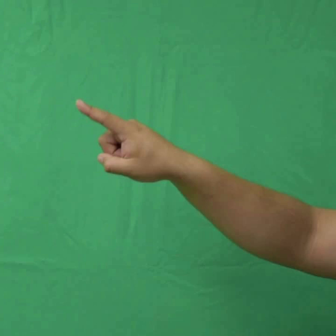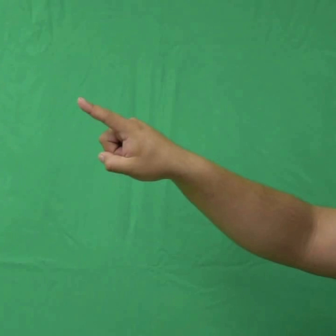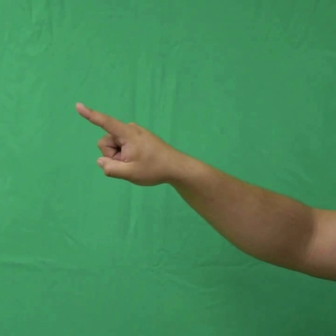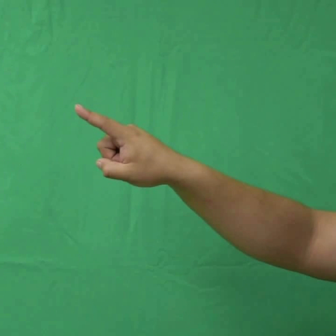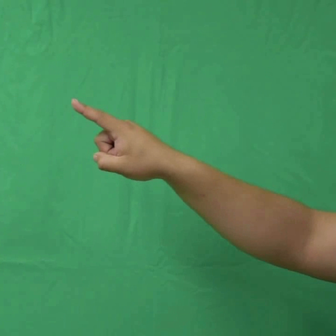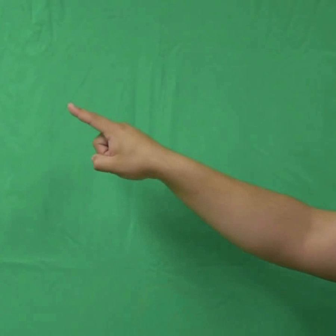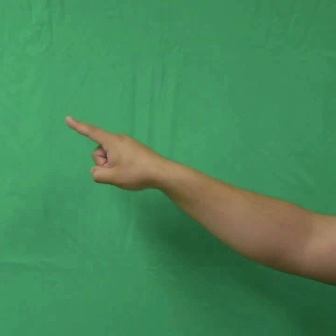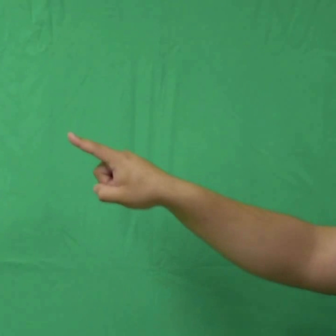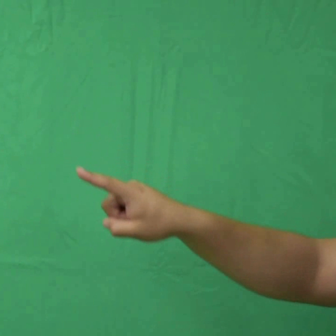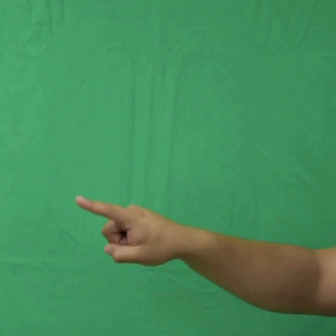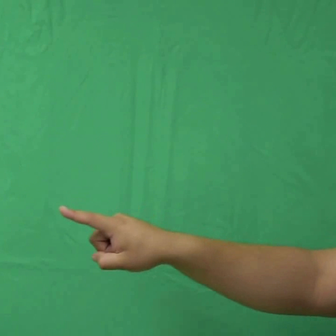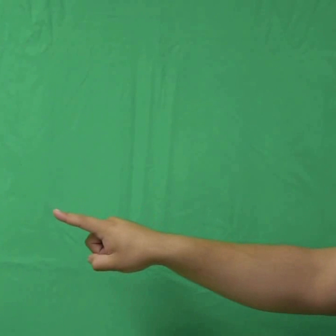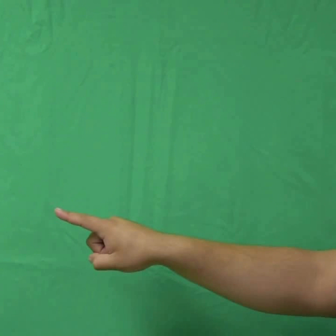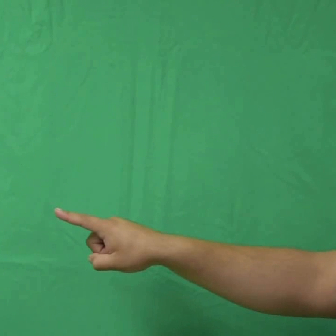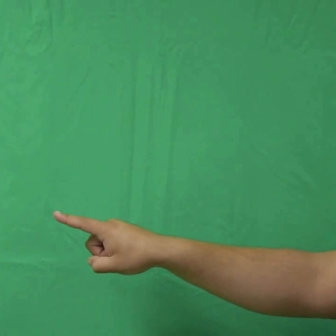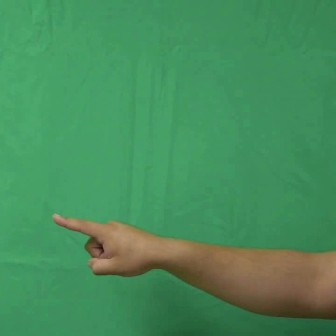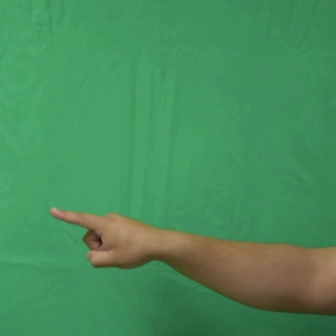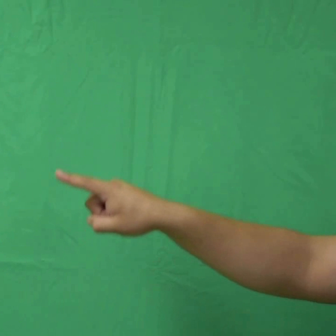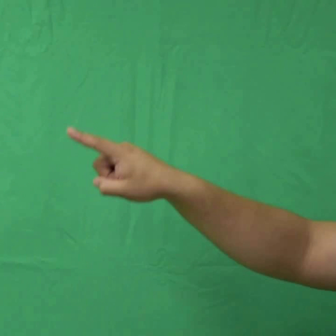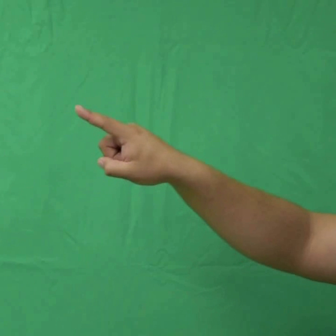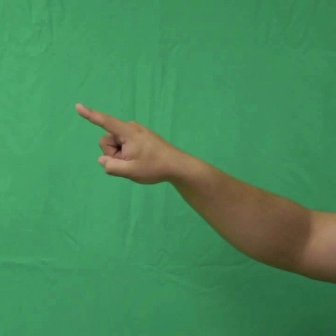Z